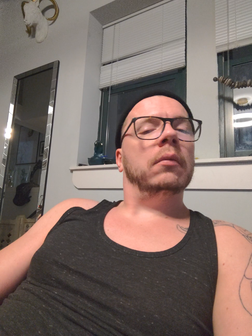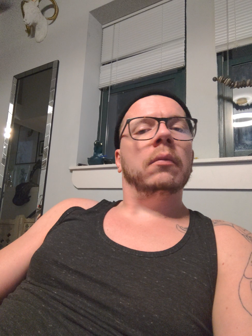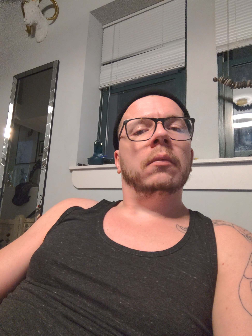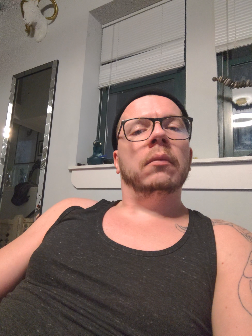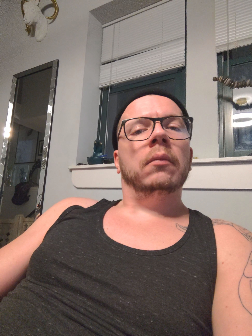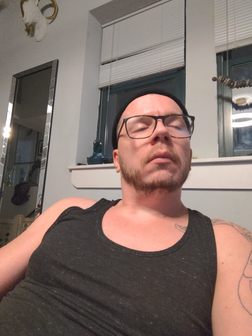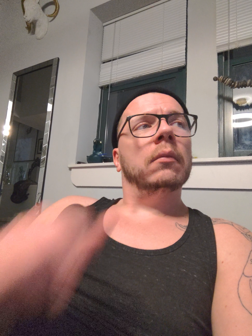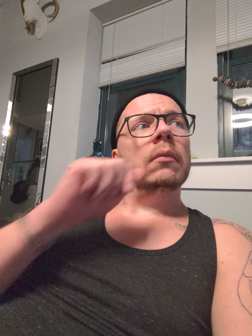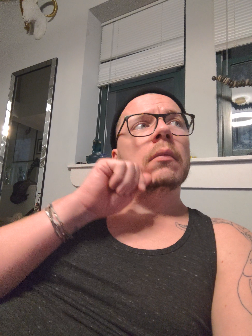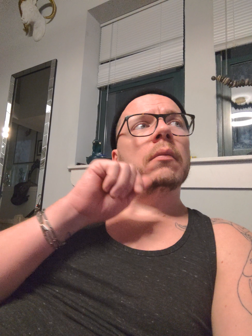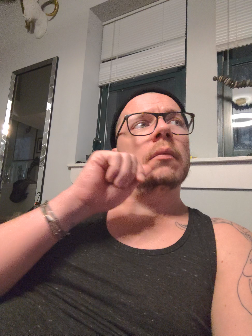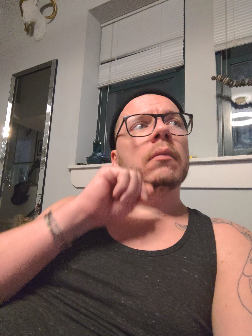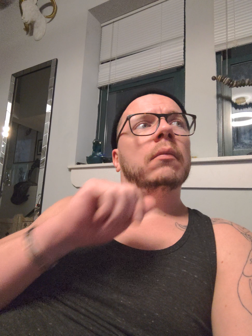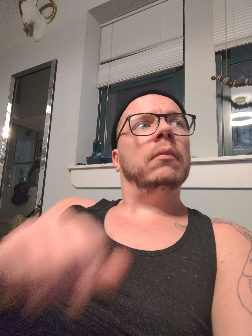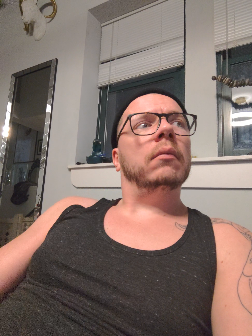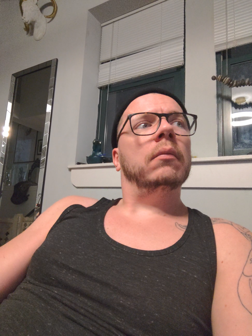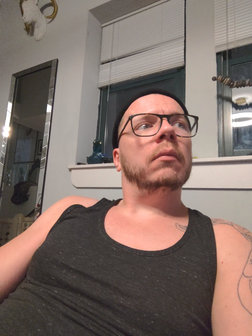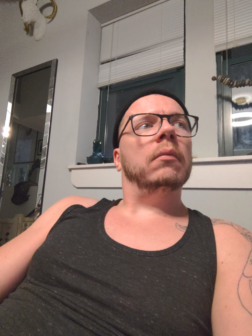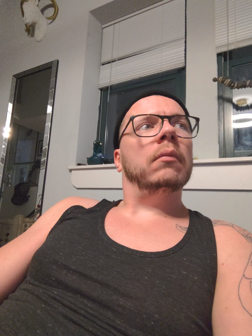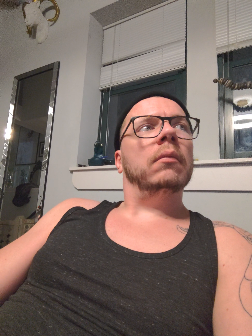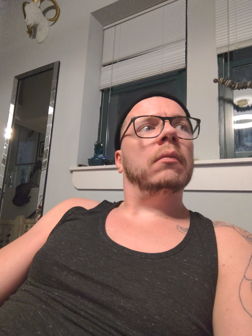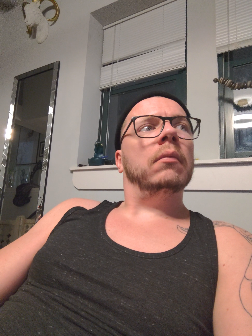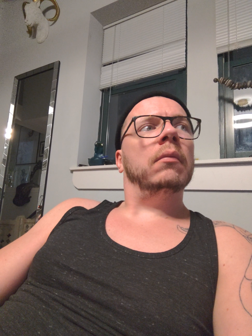aunt